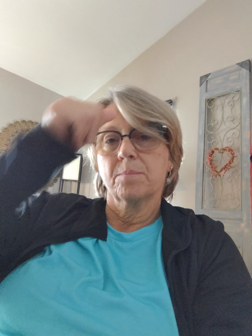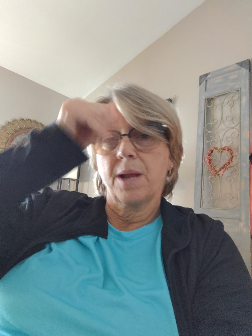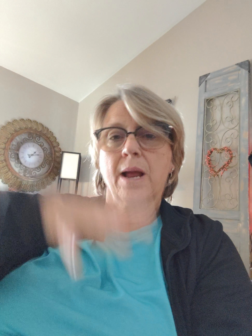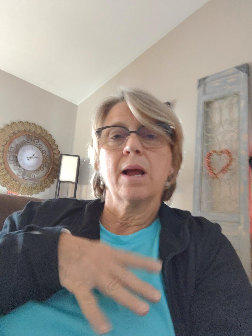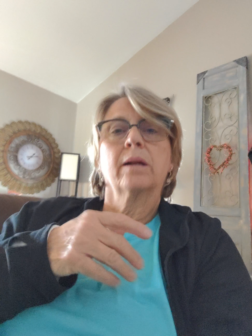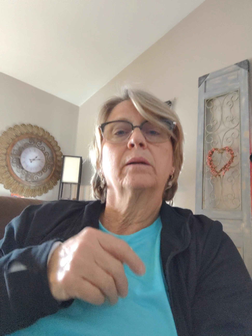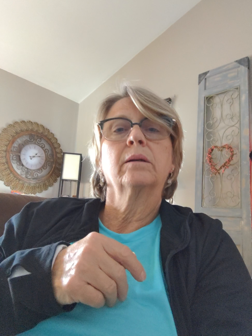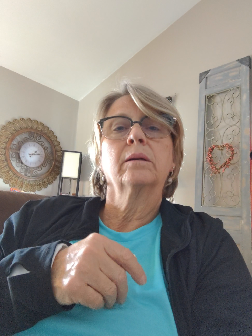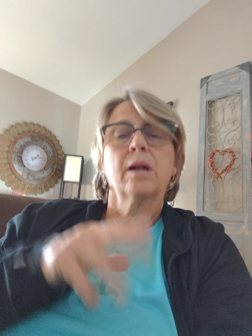man